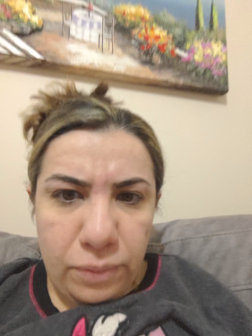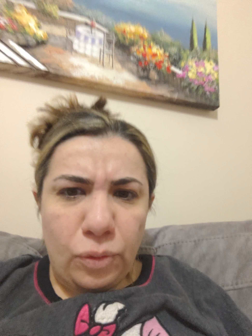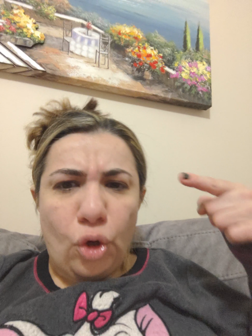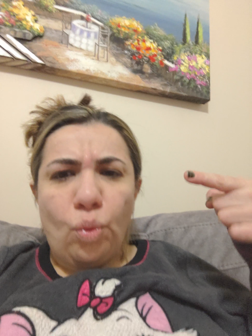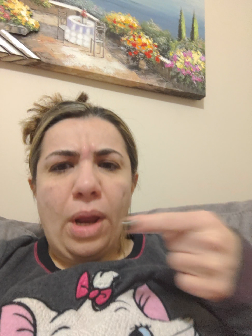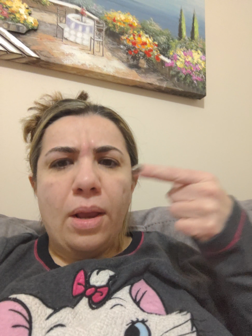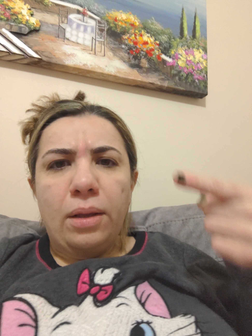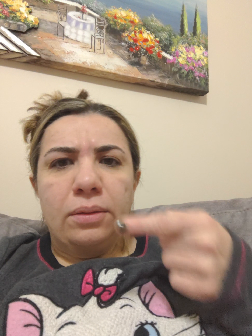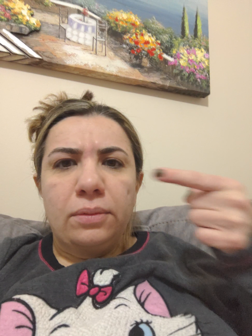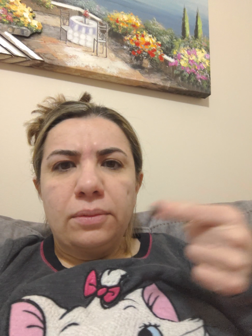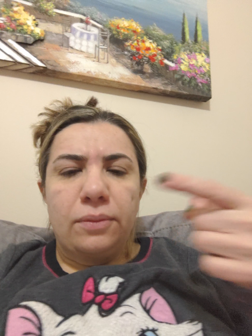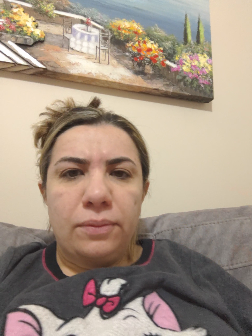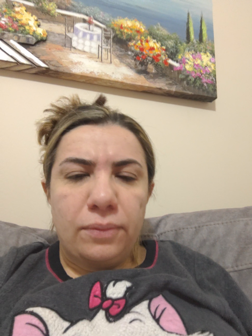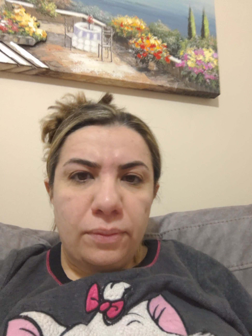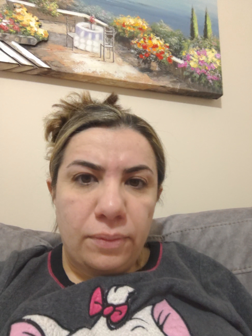owie